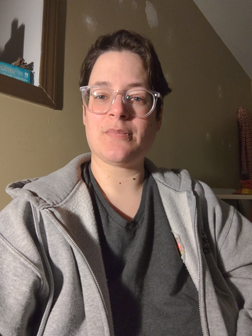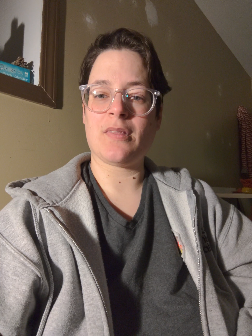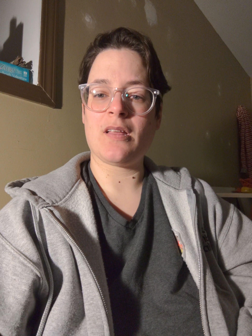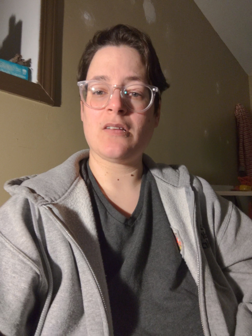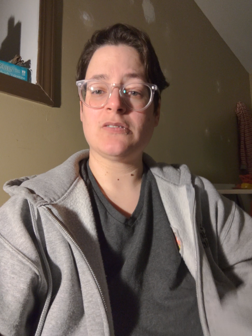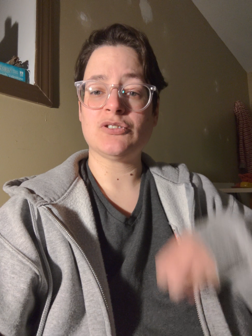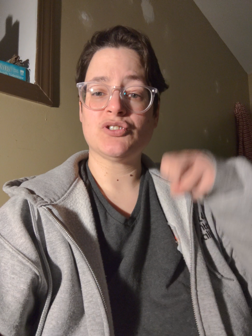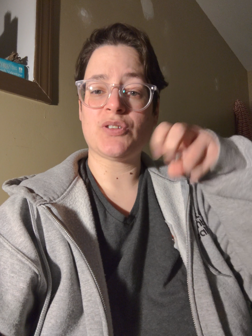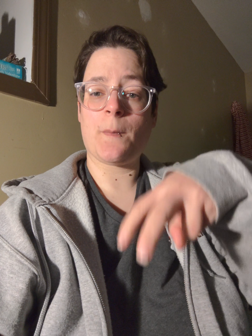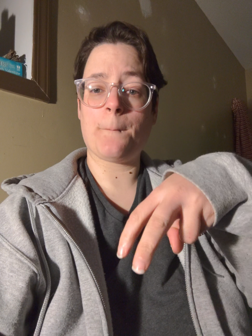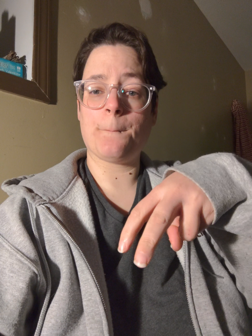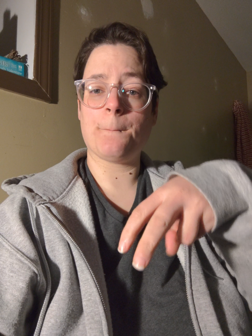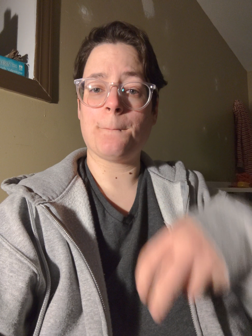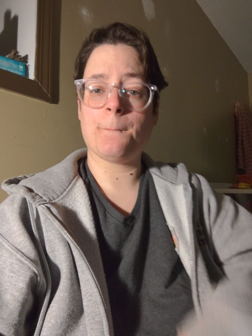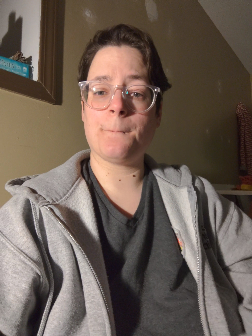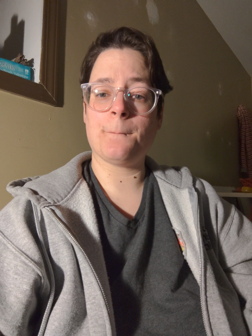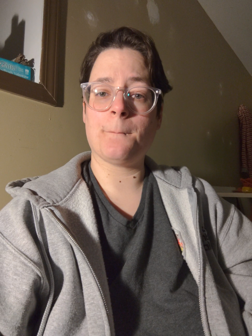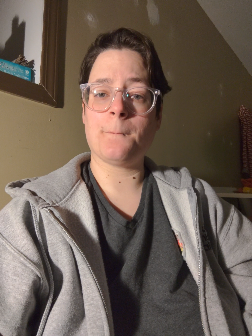jump